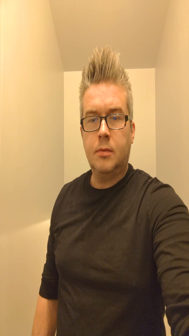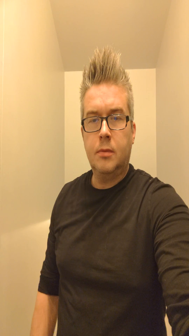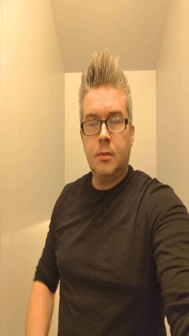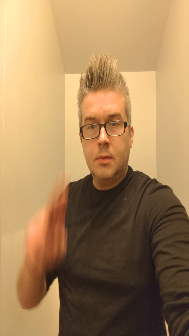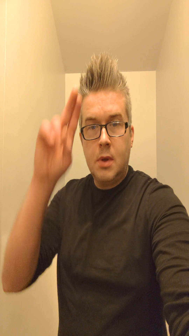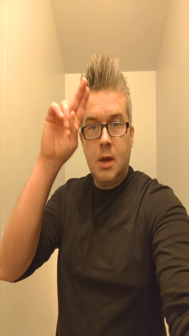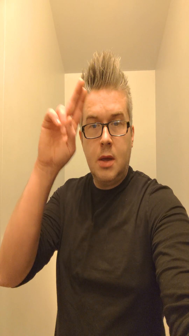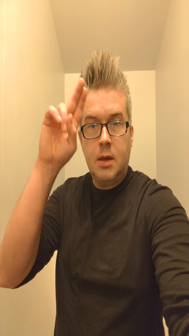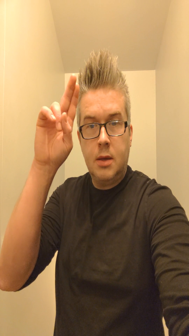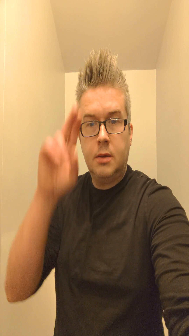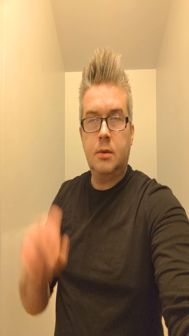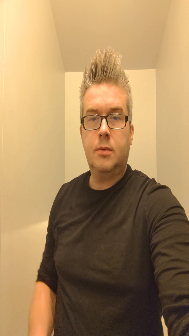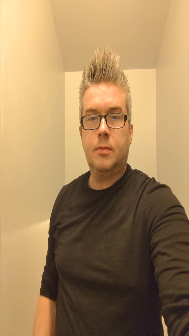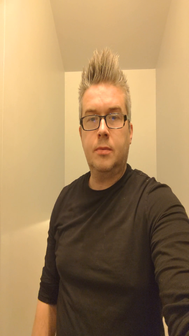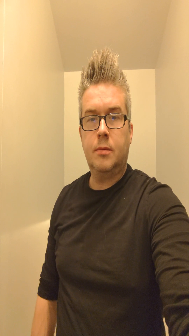uncle